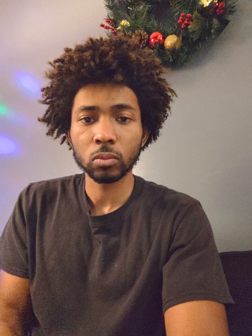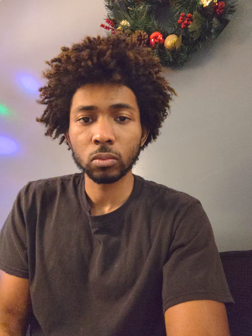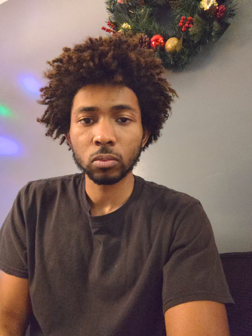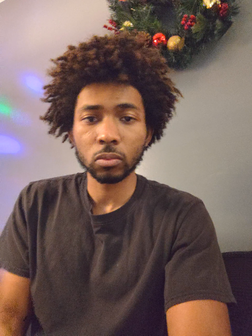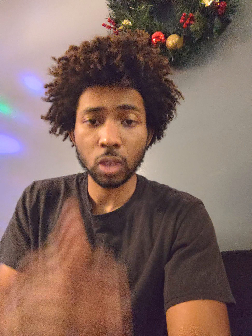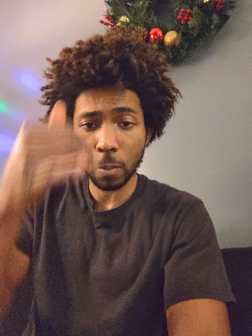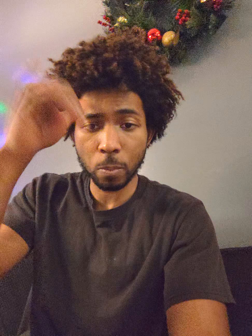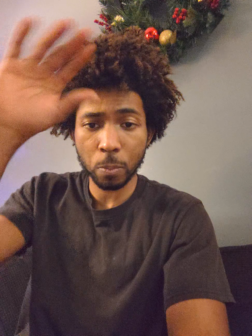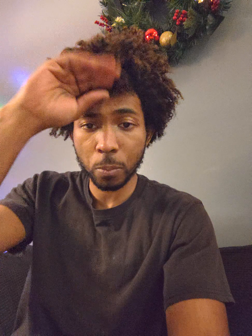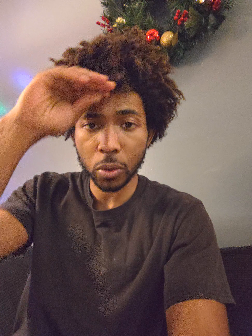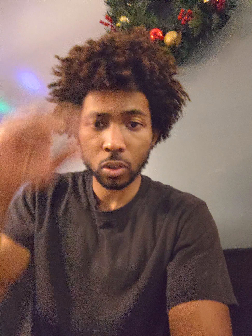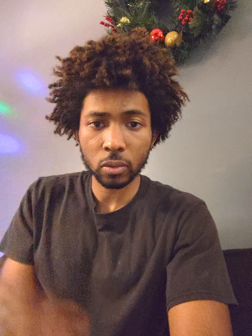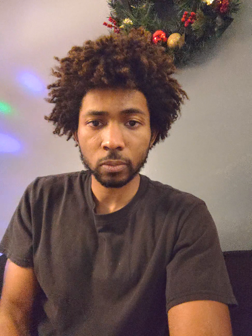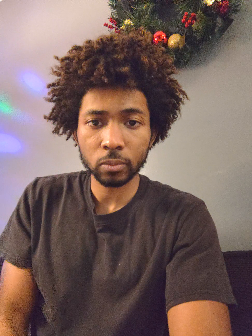cowboy